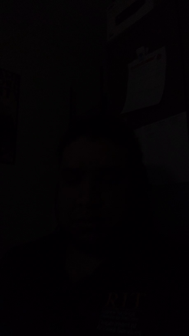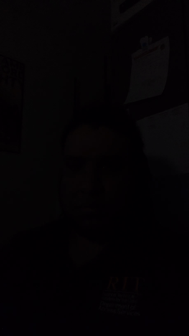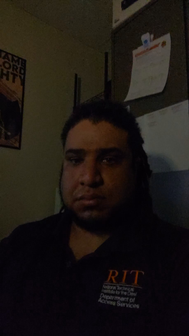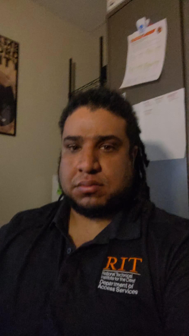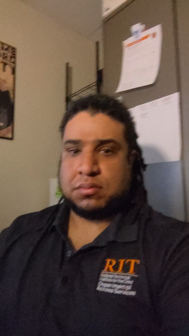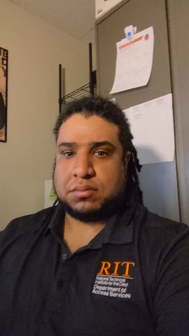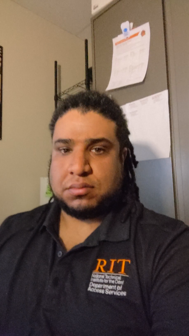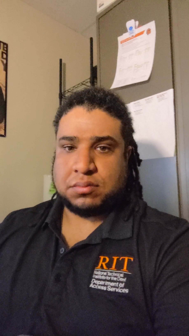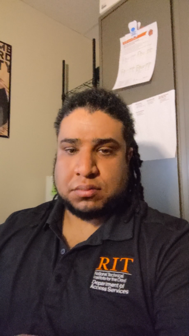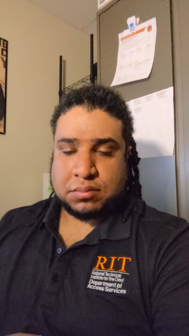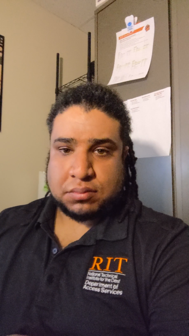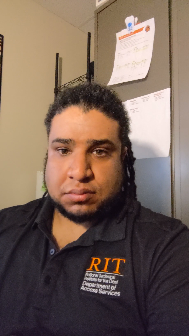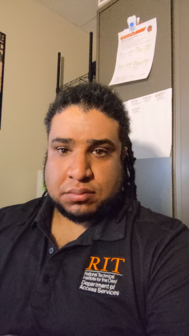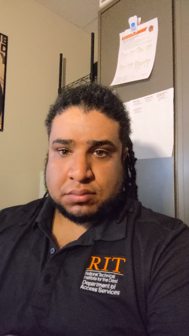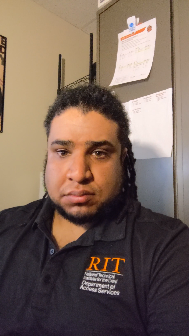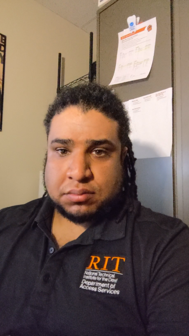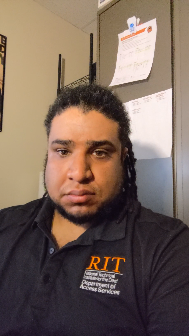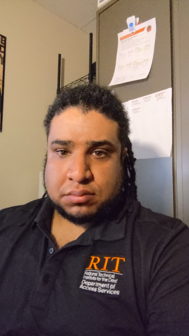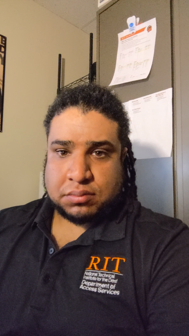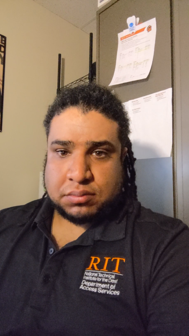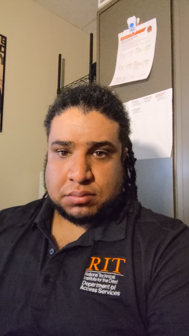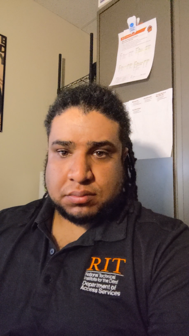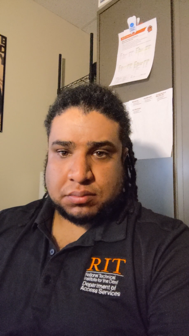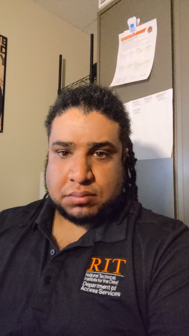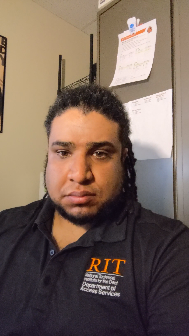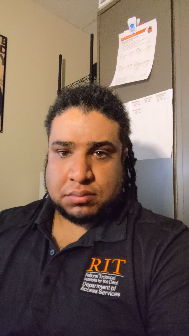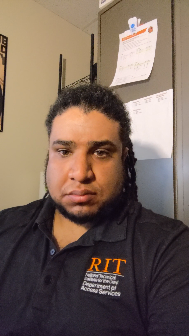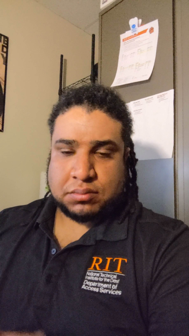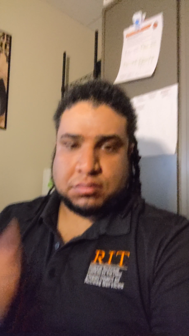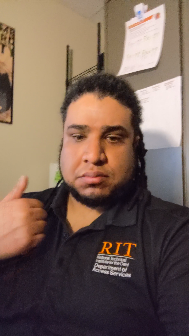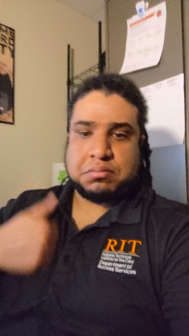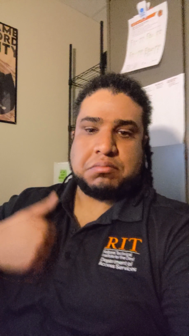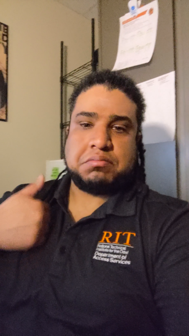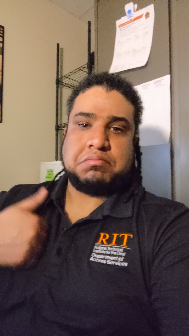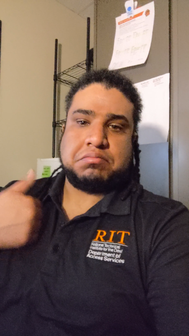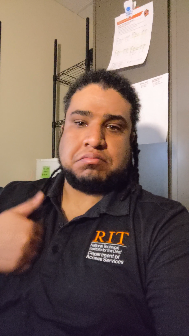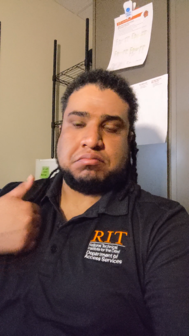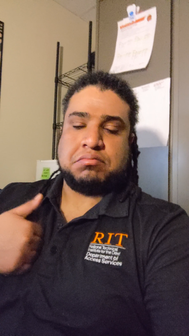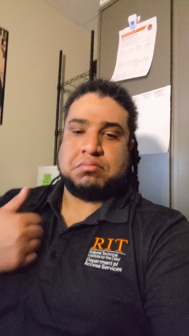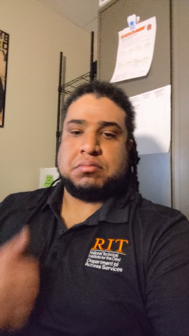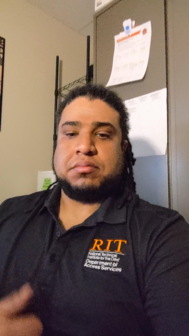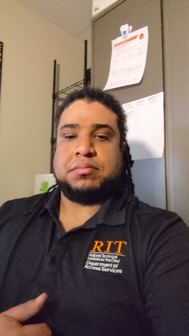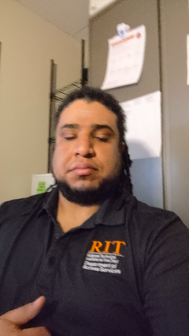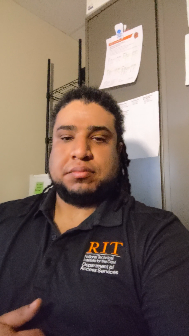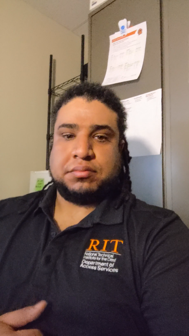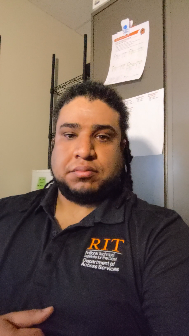bathtub